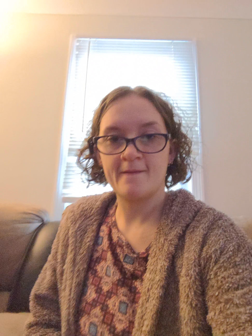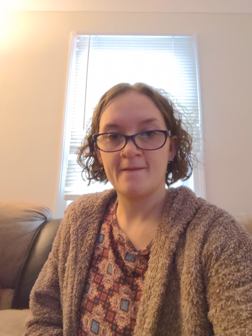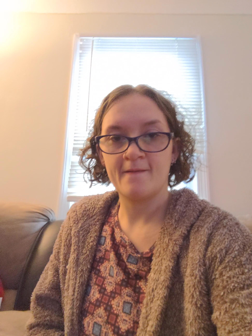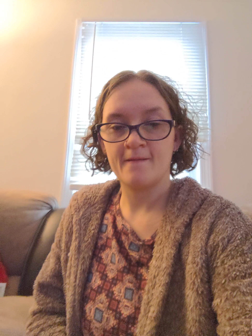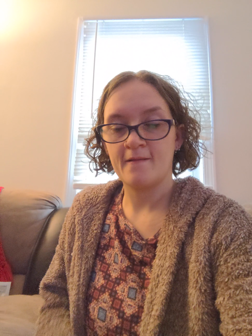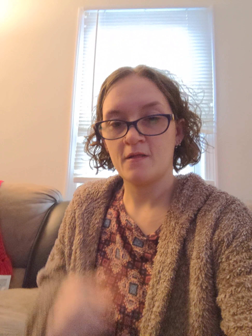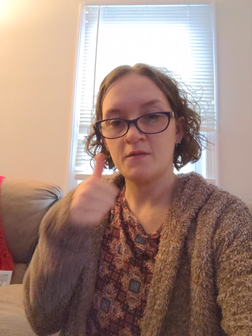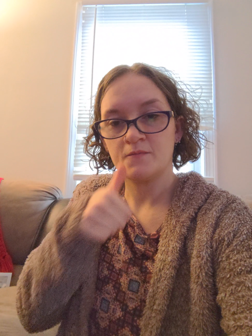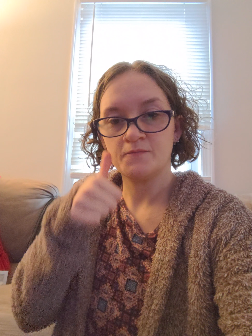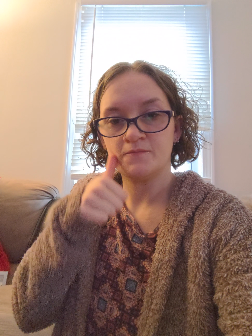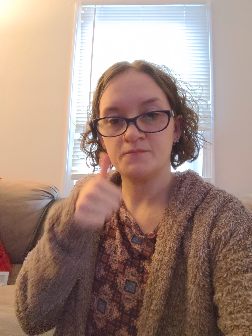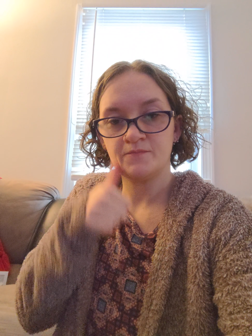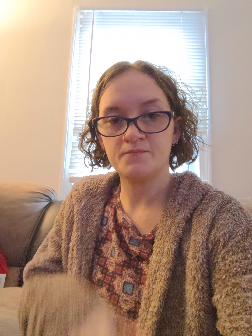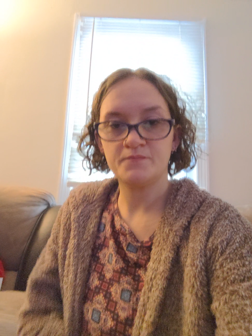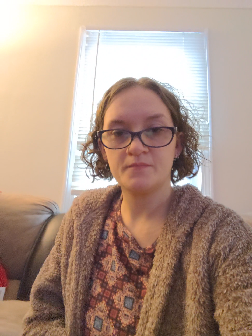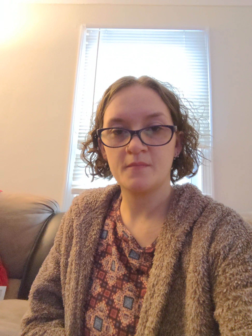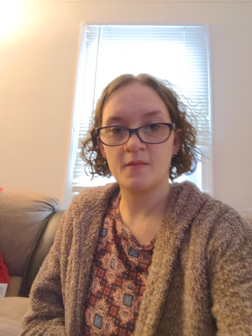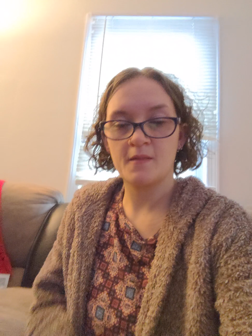girl